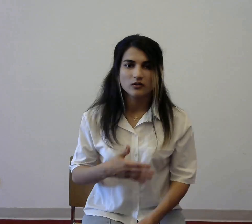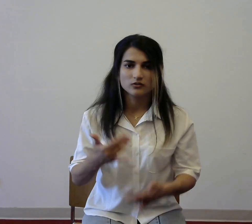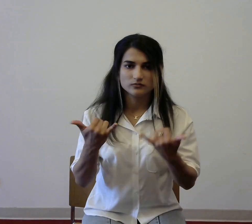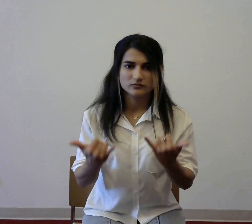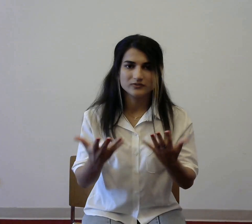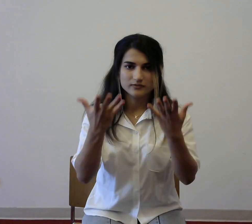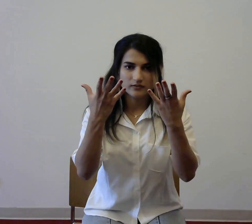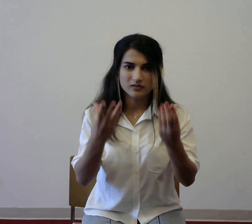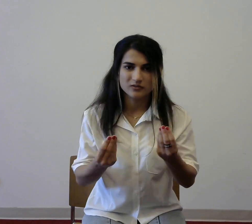bu gün